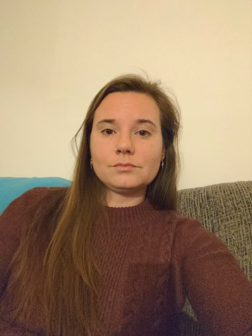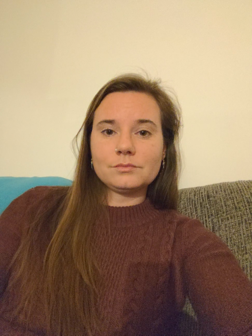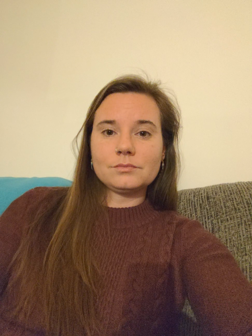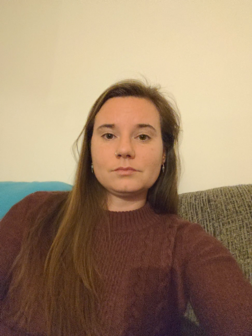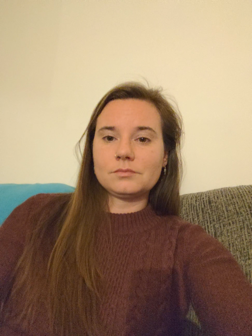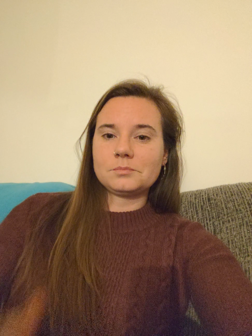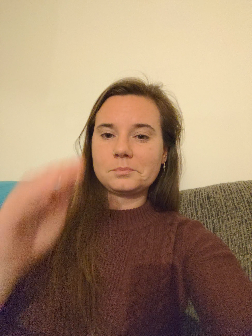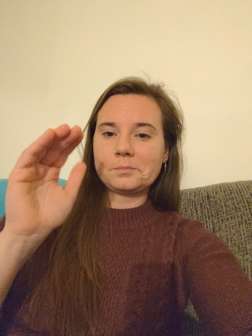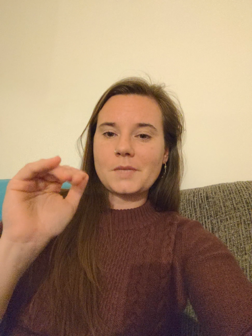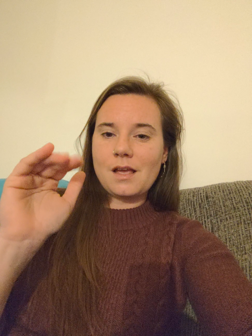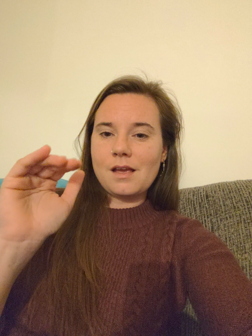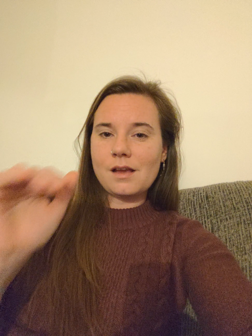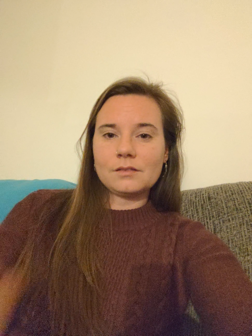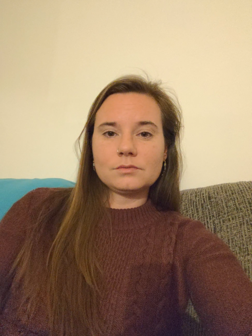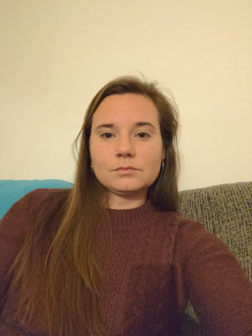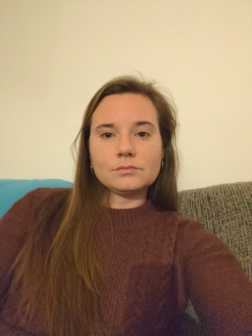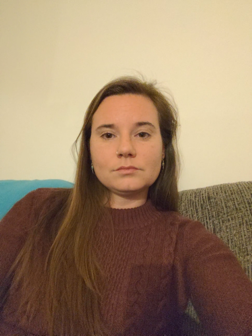bye